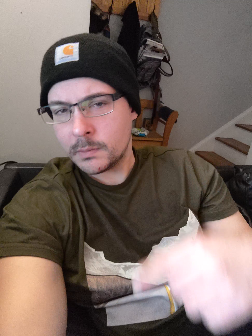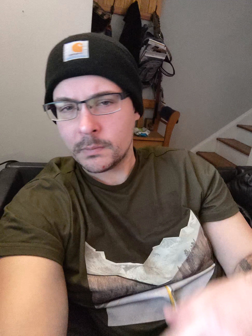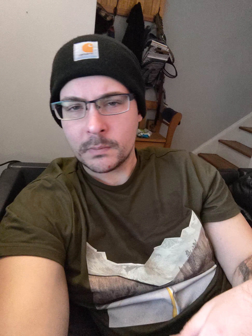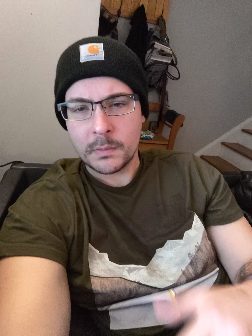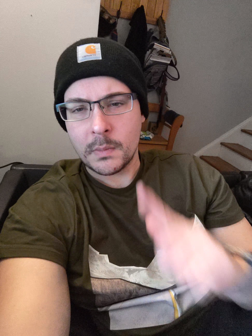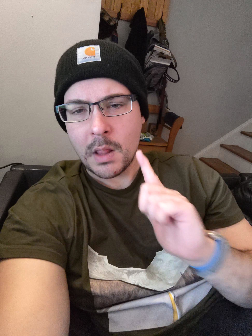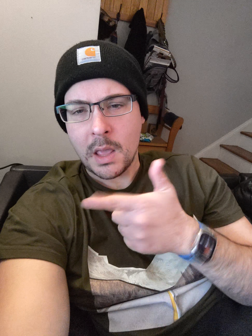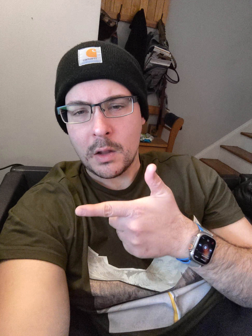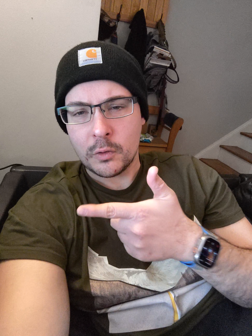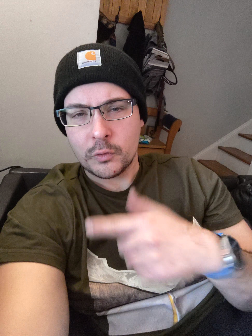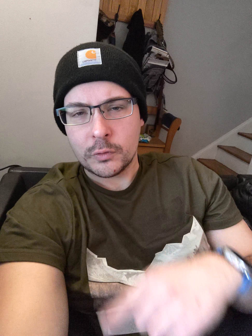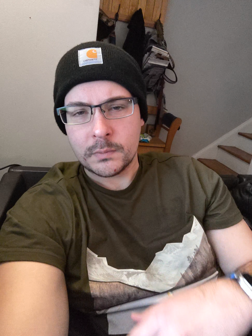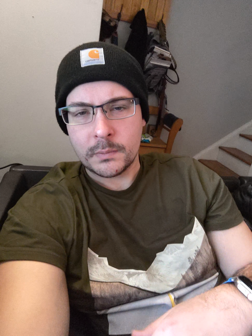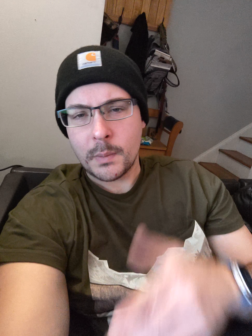later